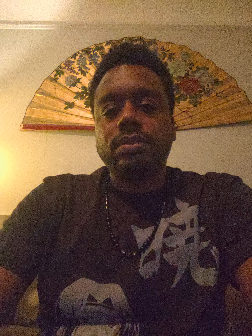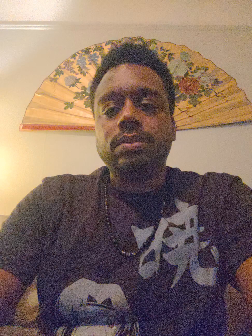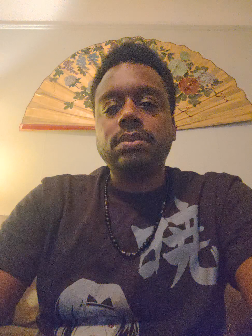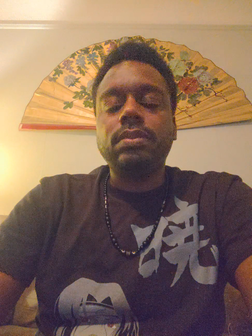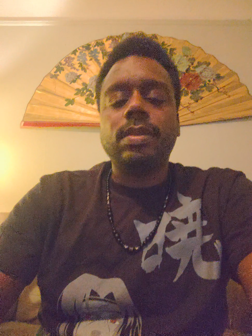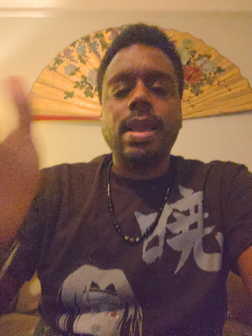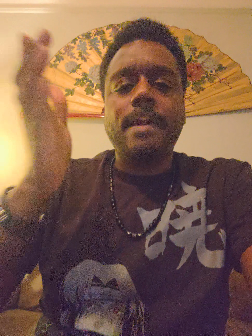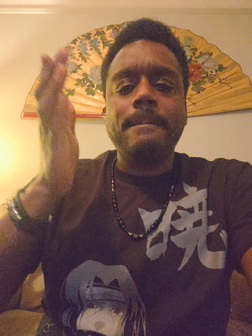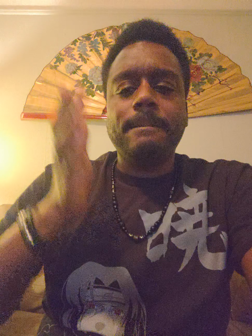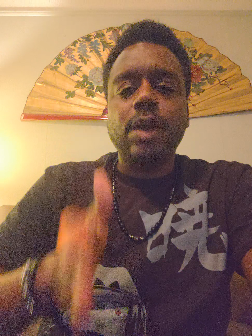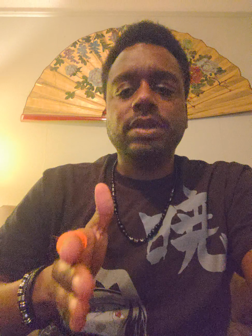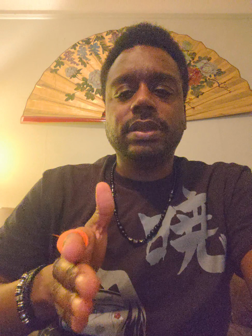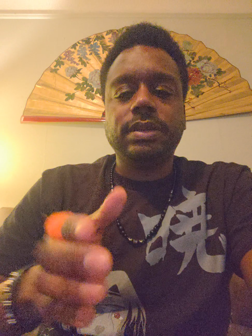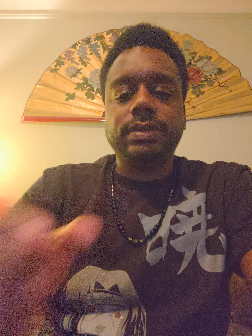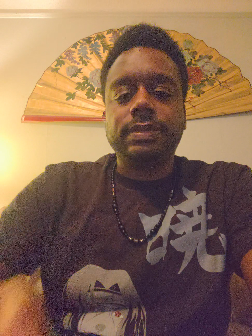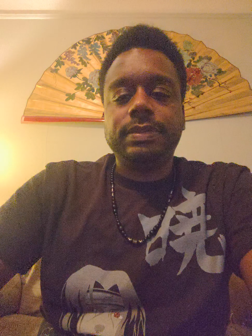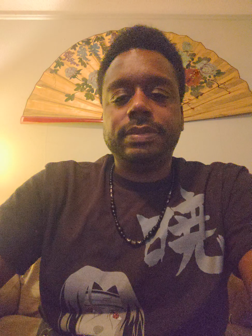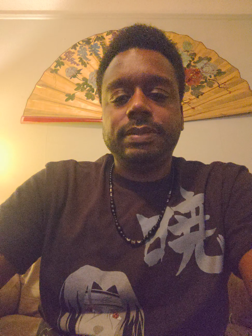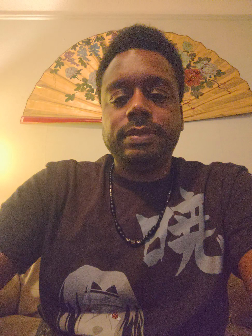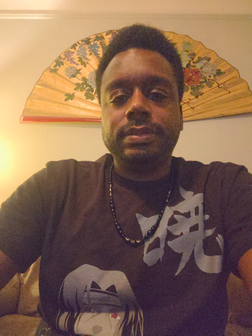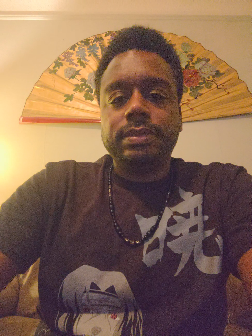person